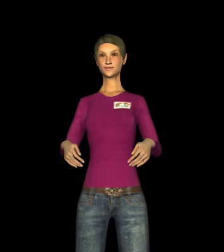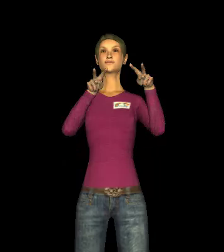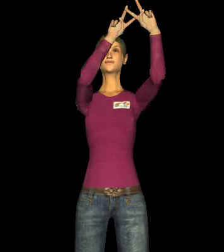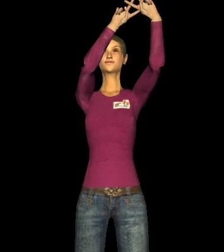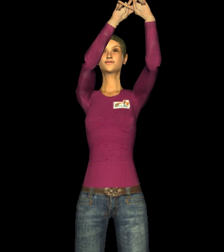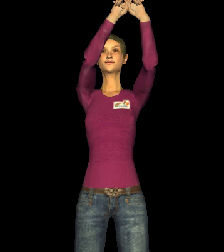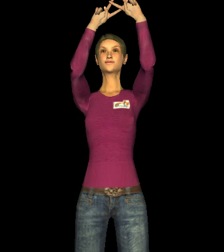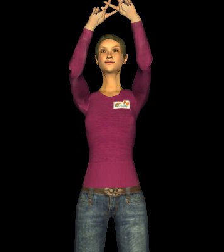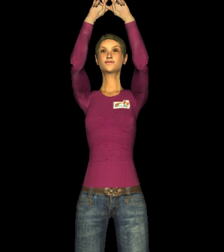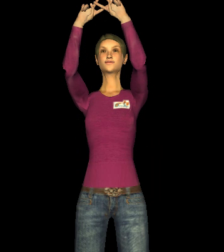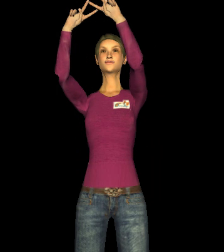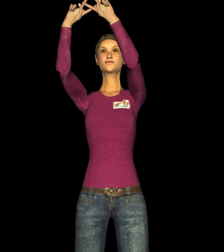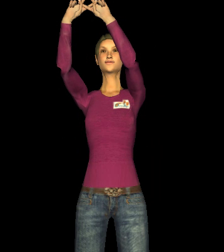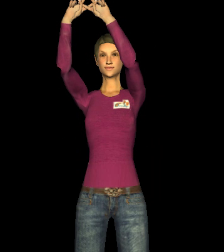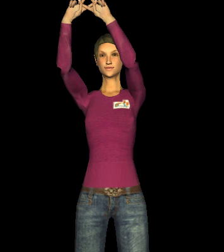نجمة